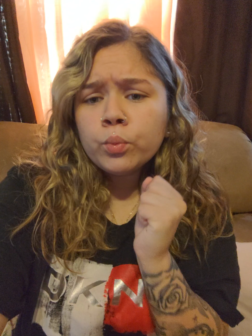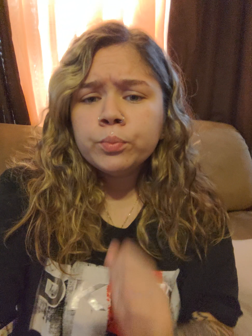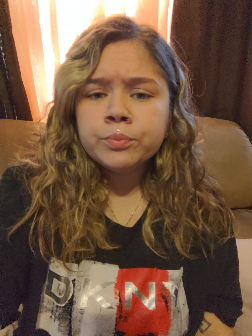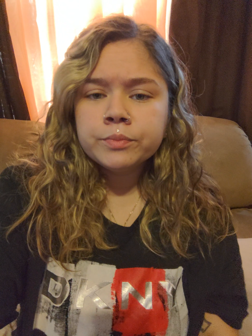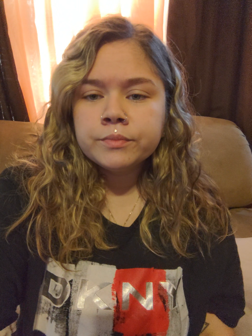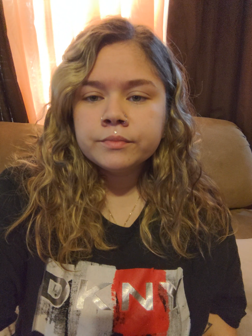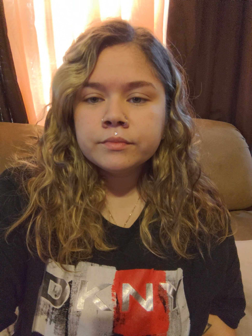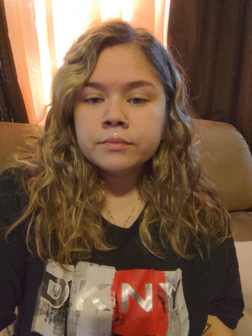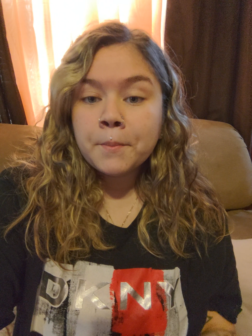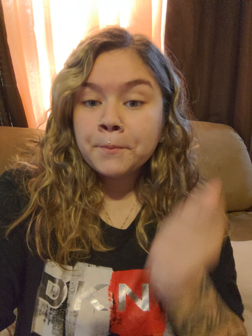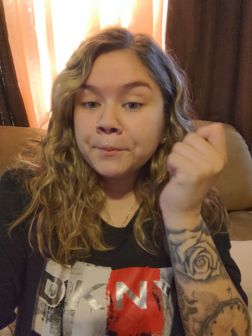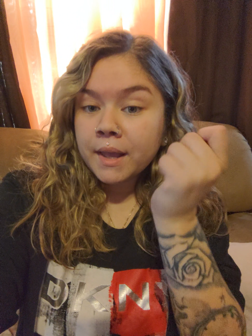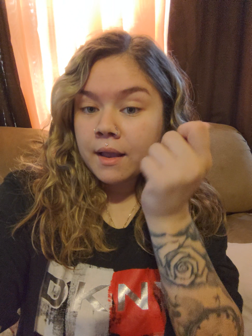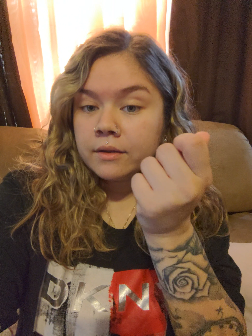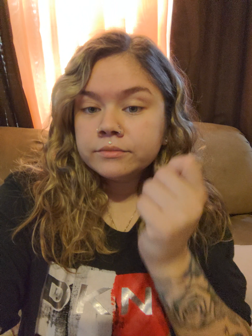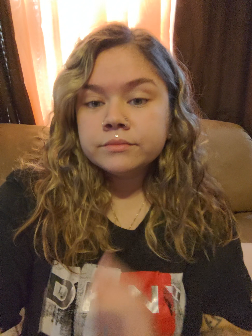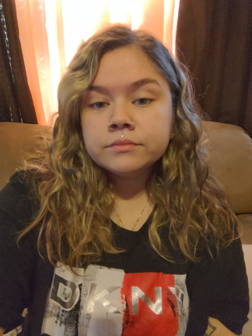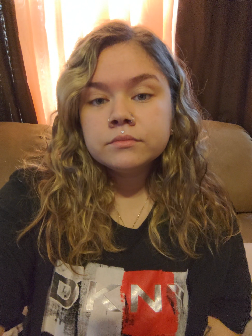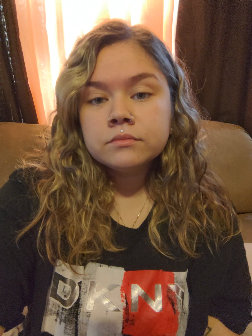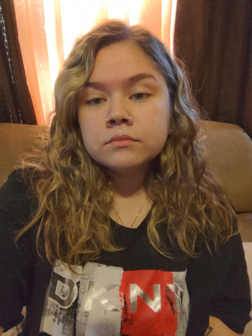bat